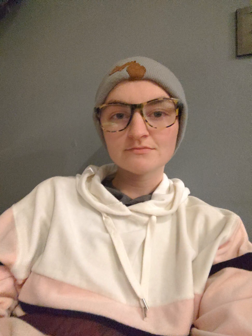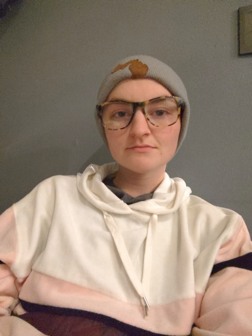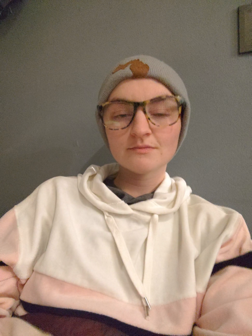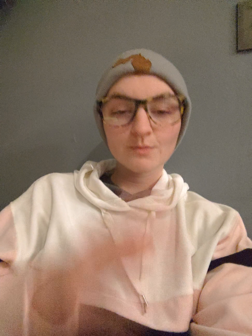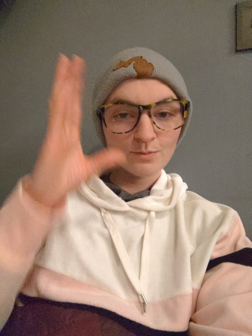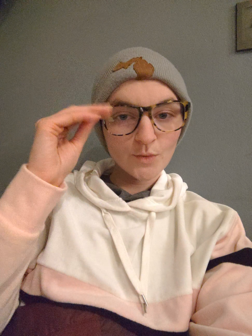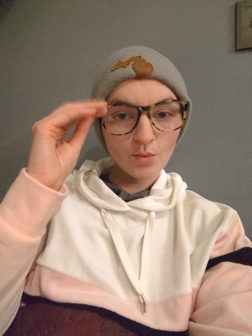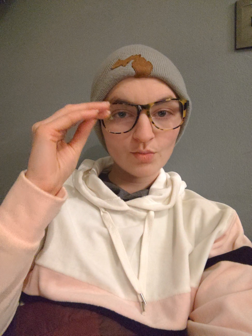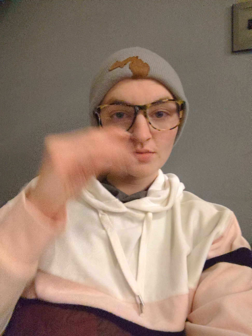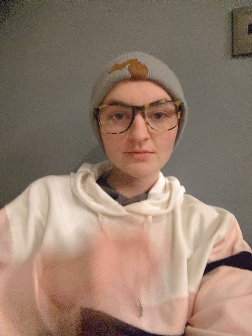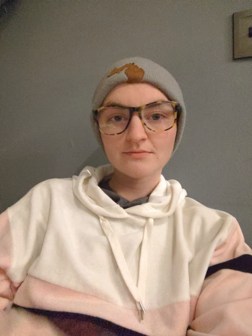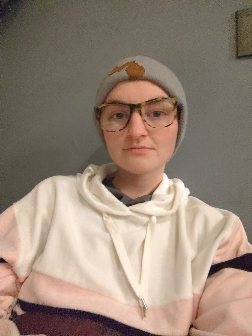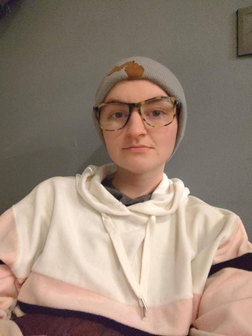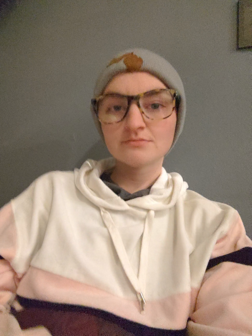boy